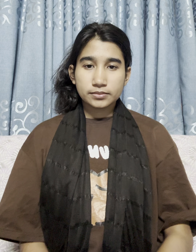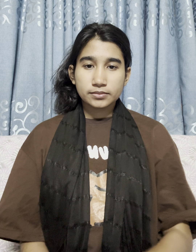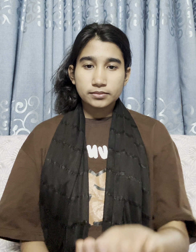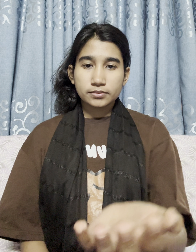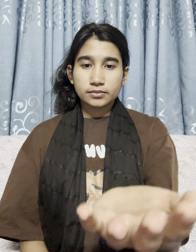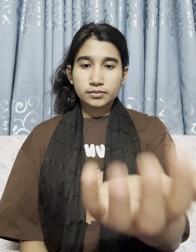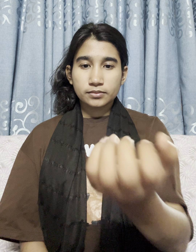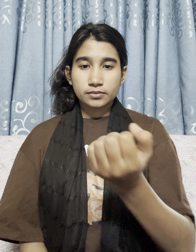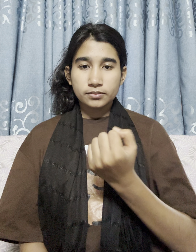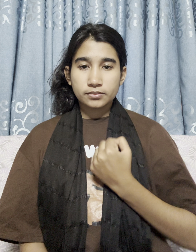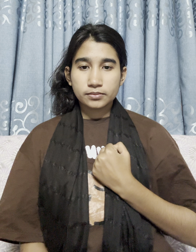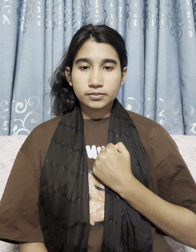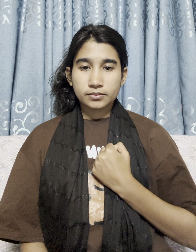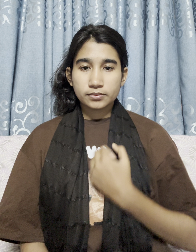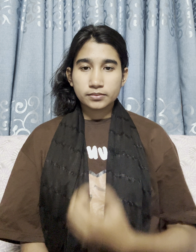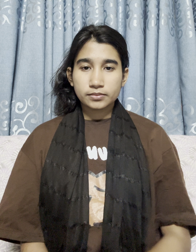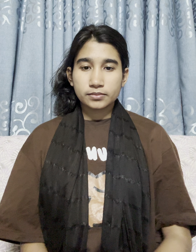দাও